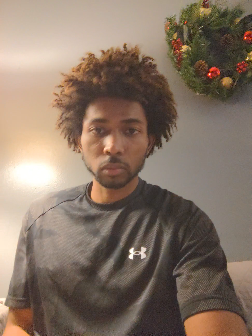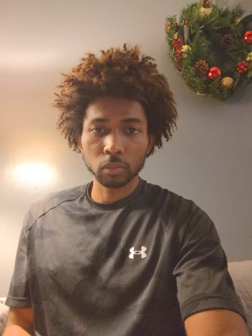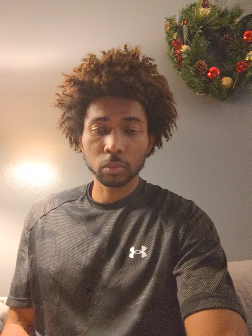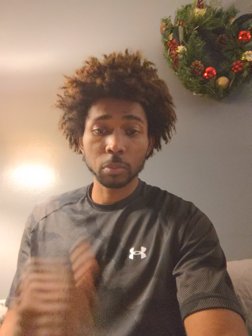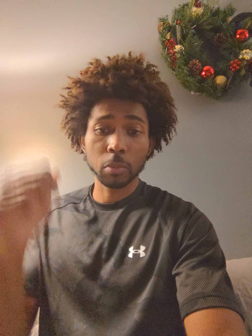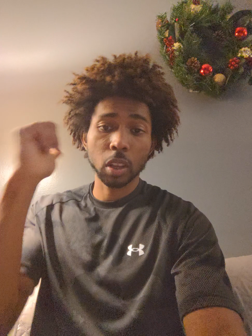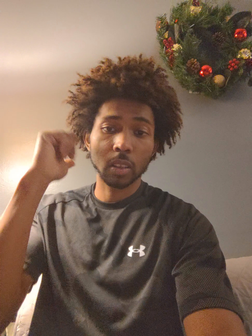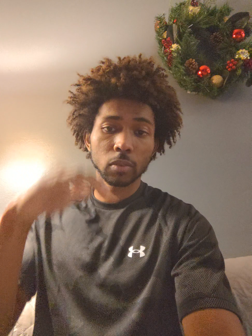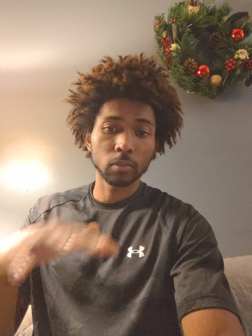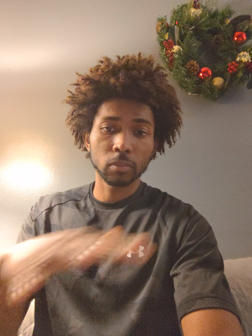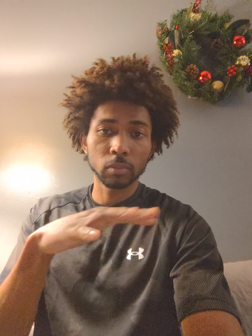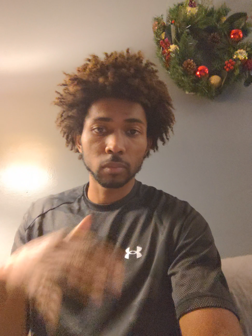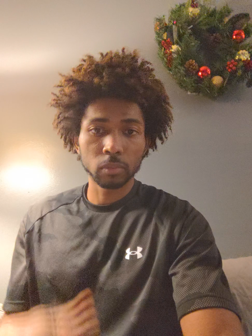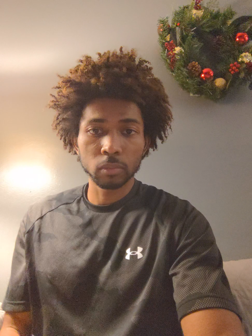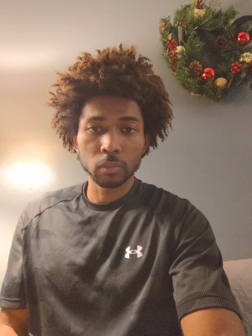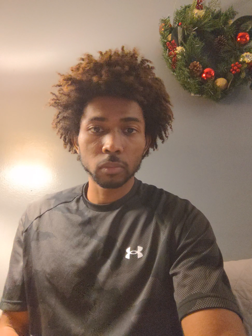backyard